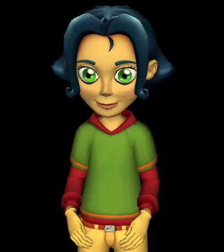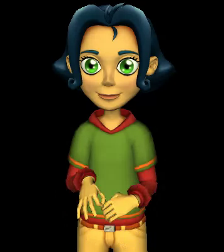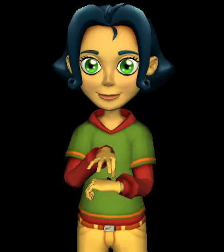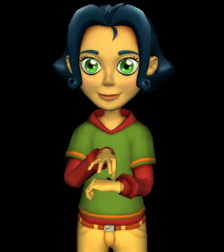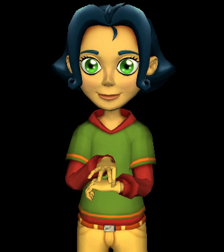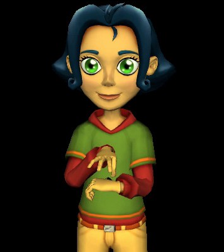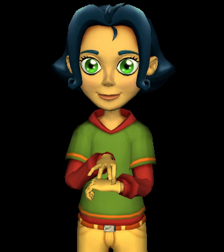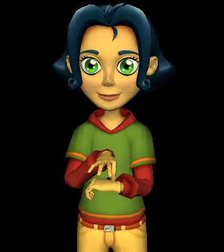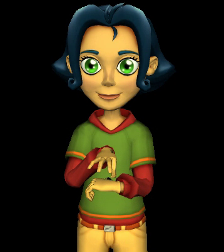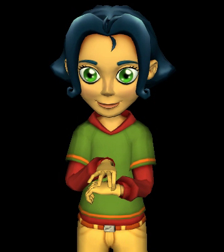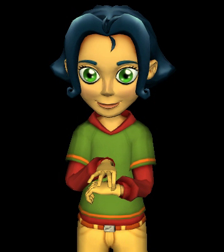مريض